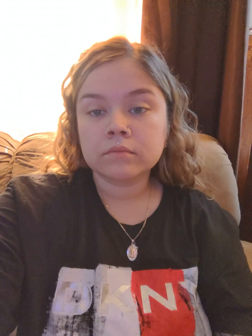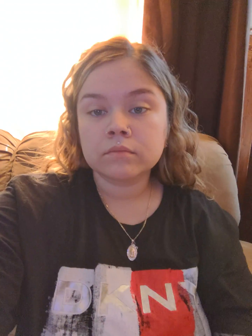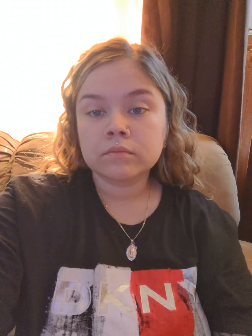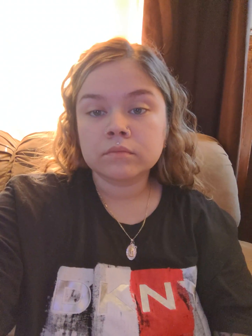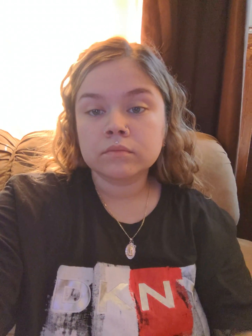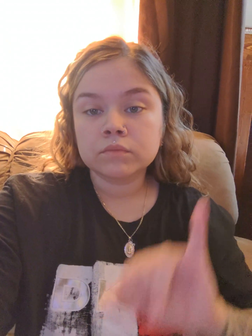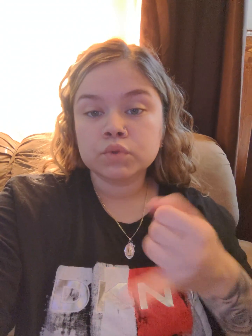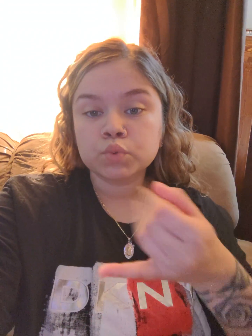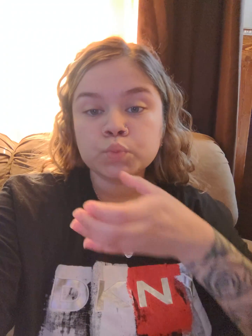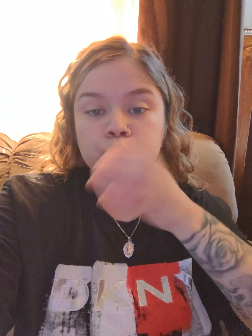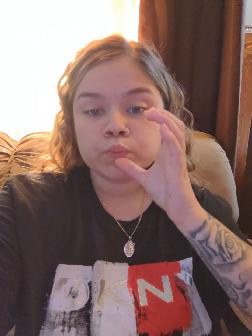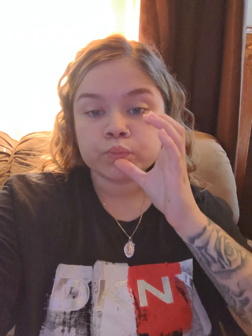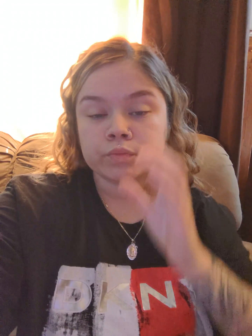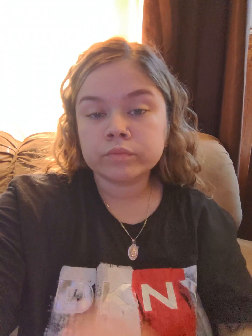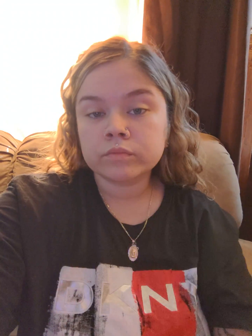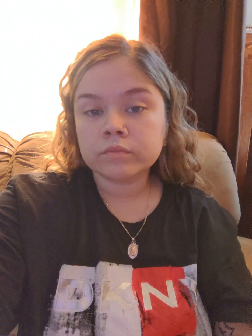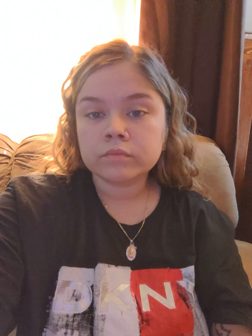juice